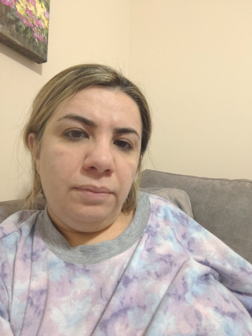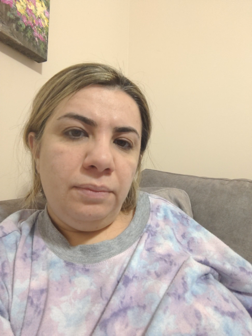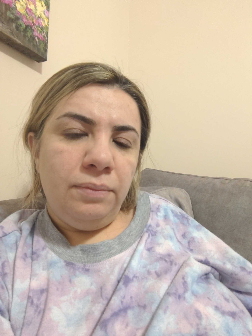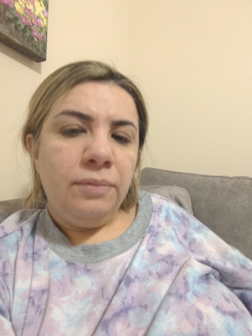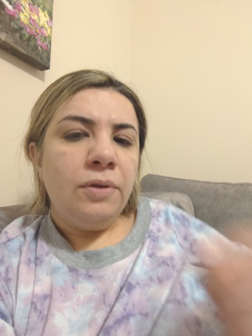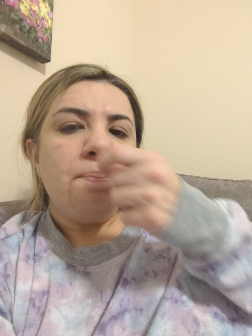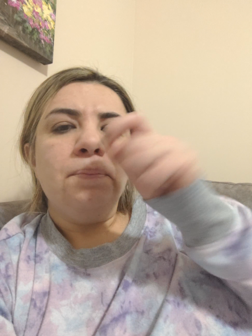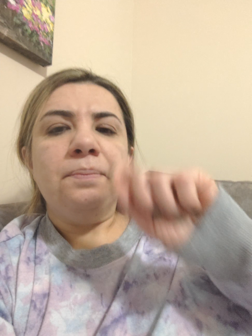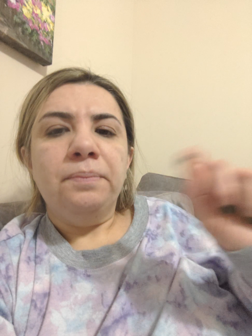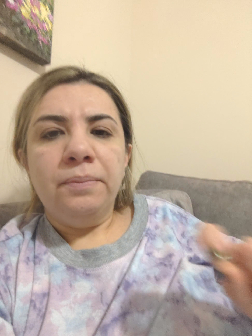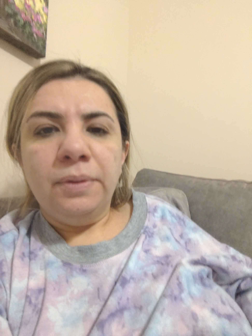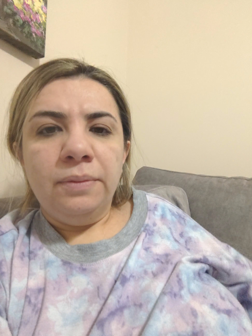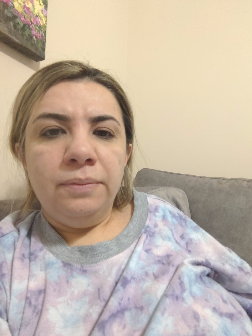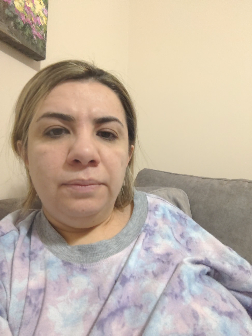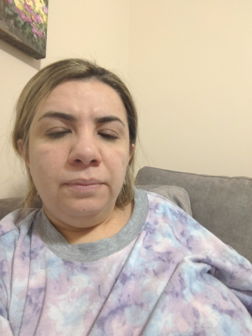pencil